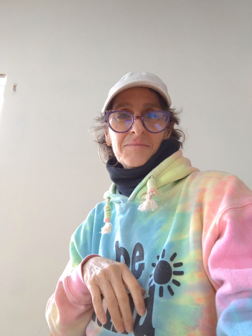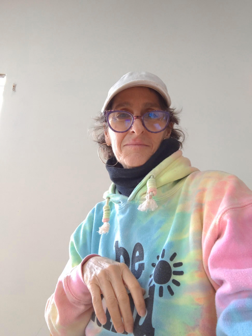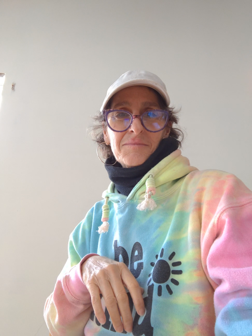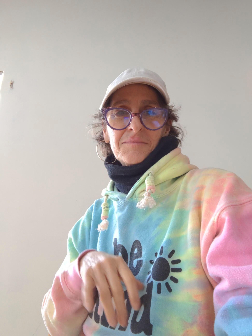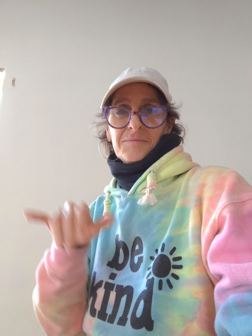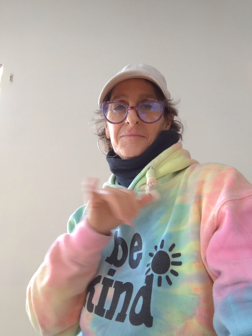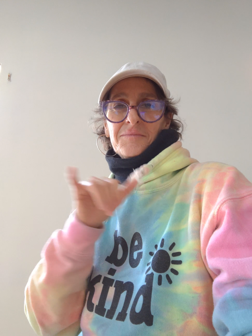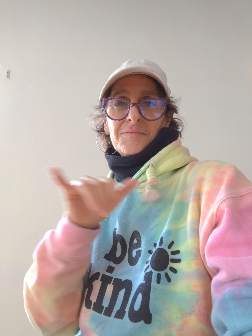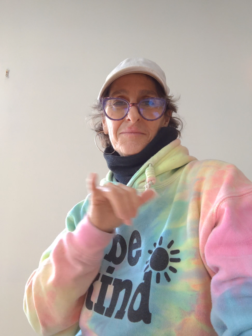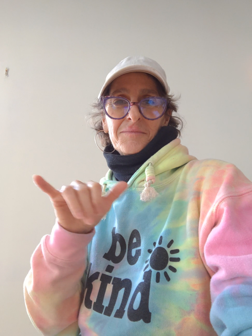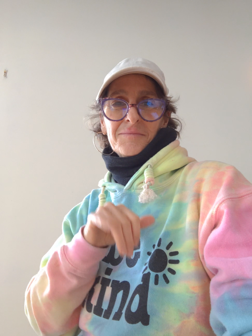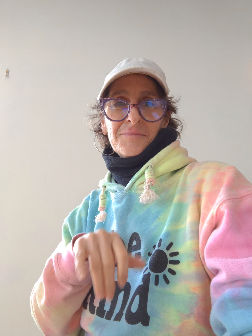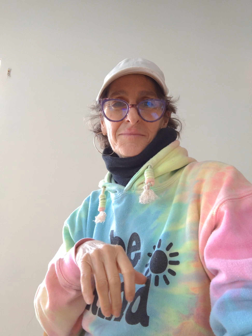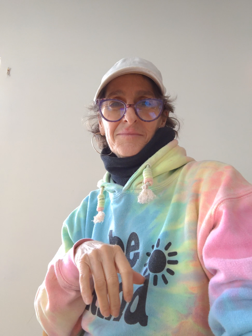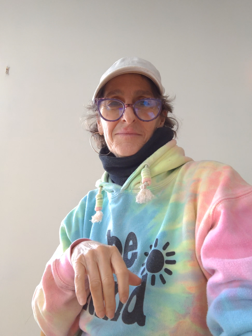same